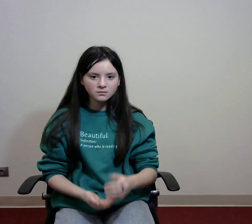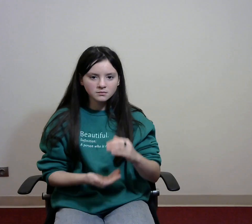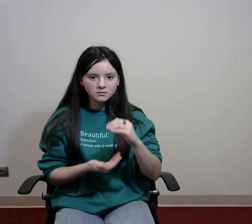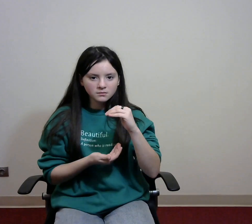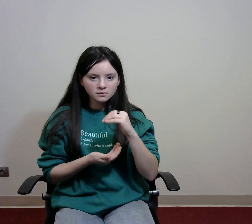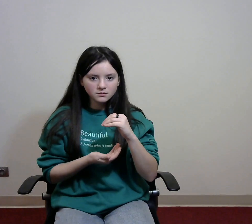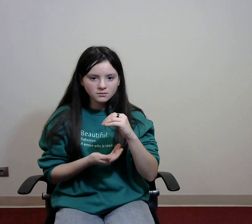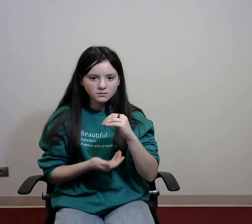balaca